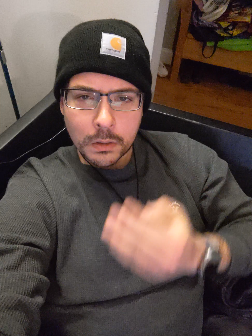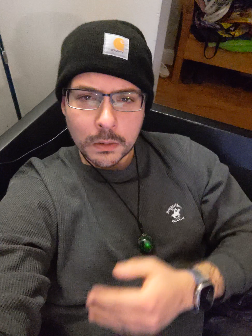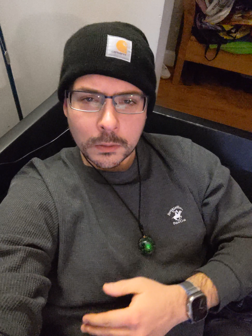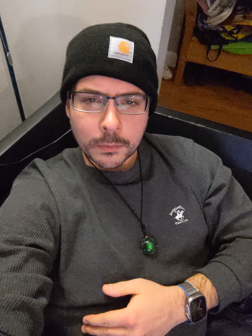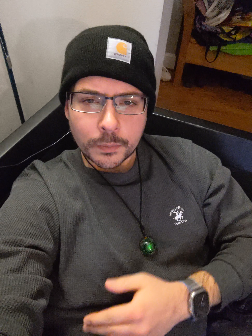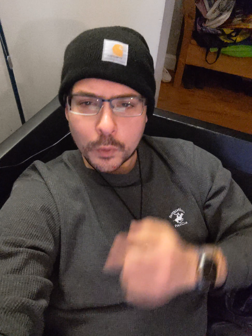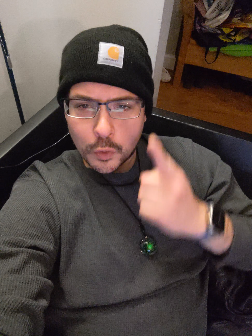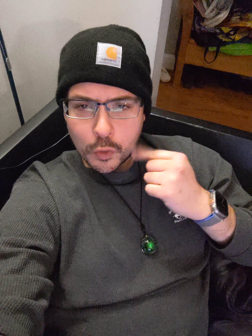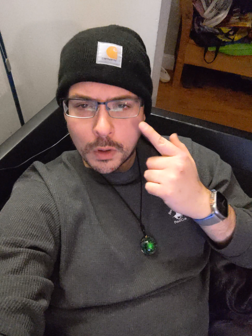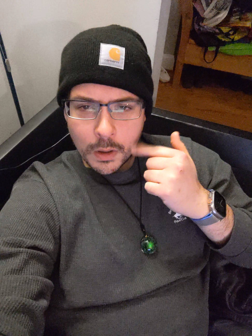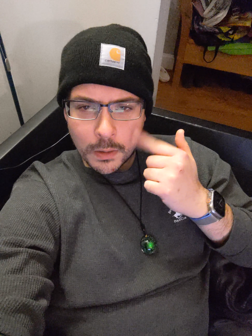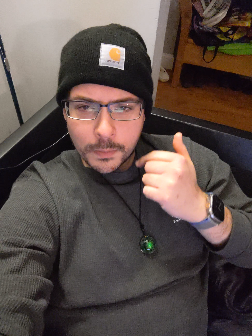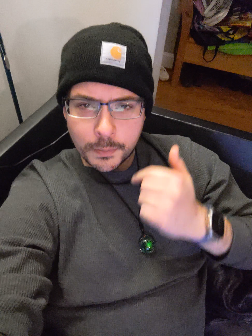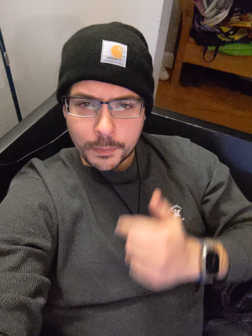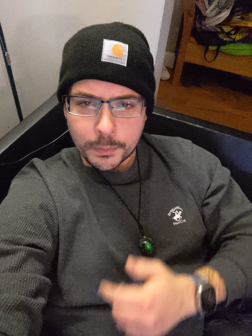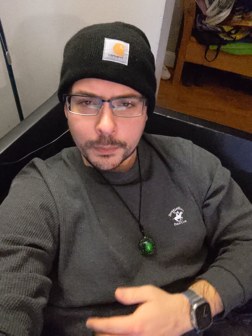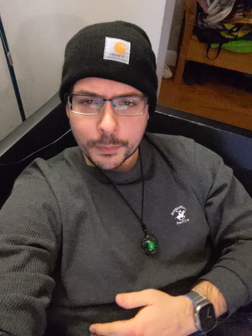cry